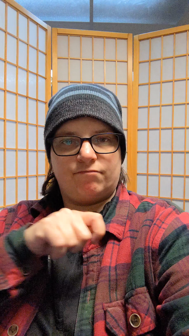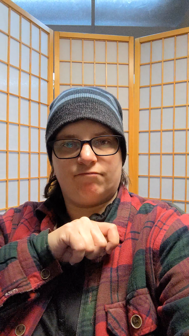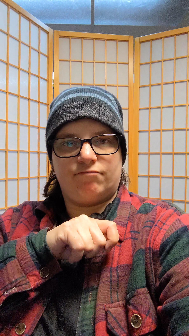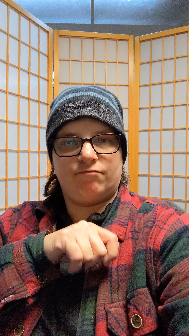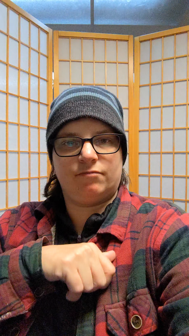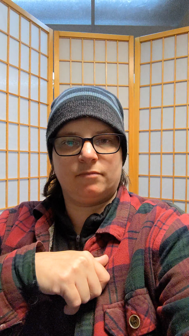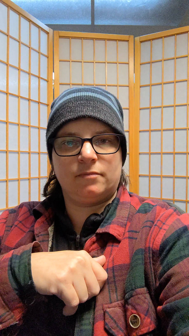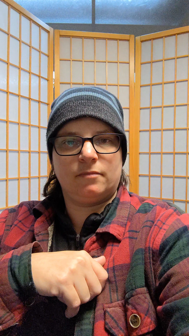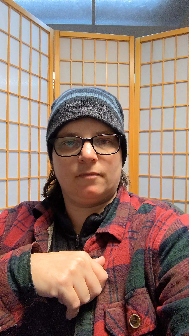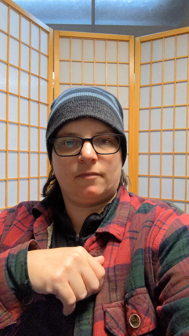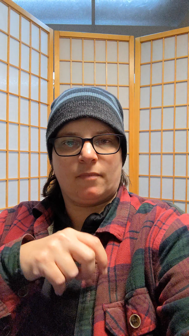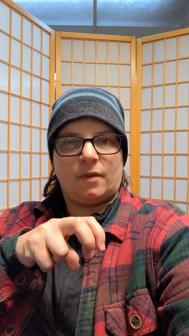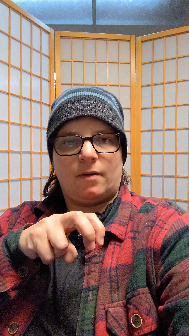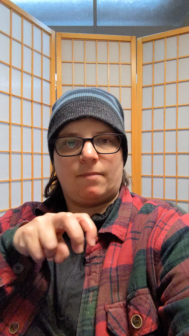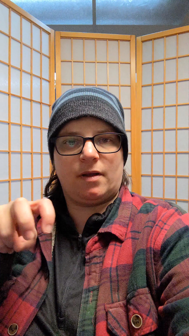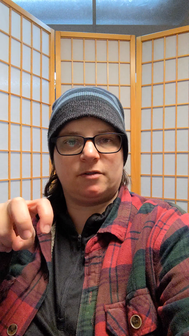bench